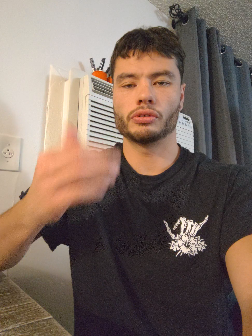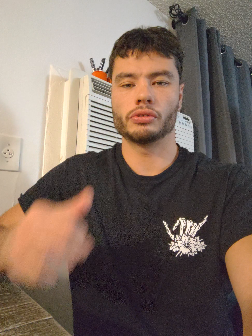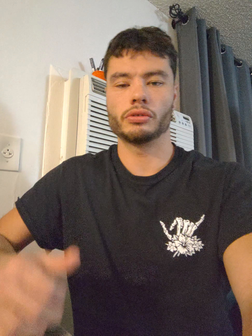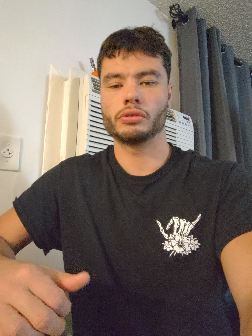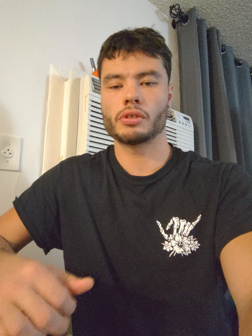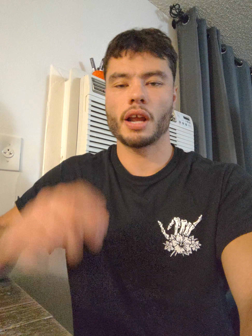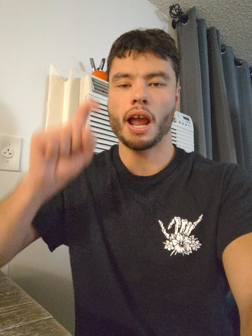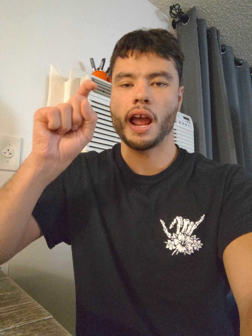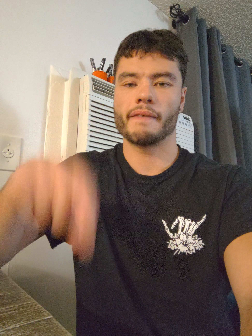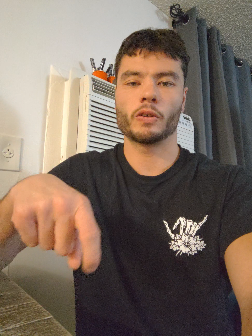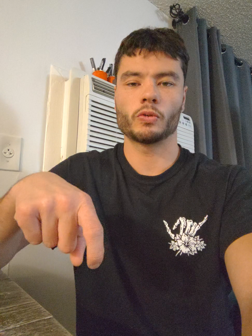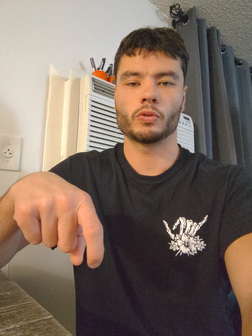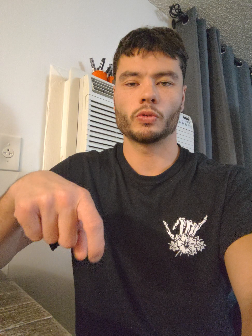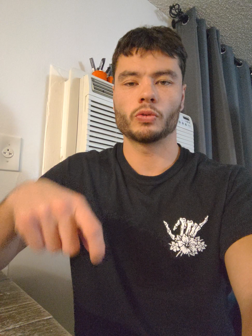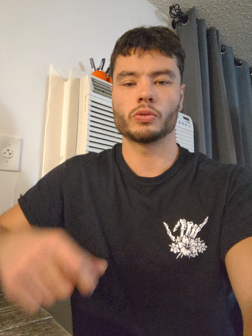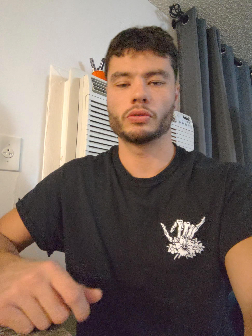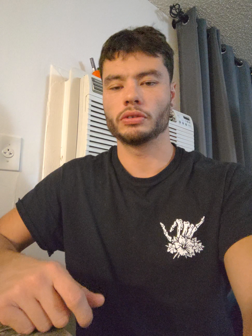have to